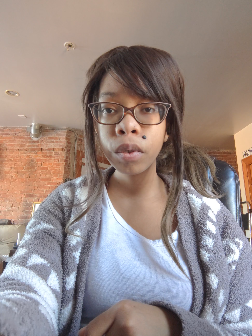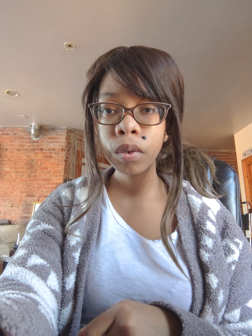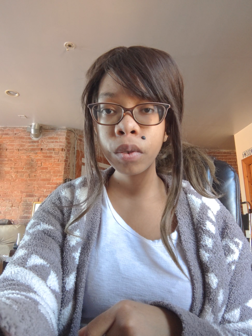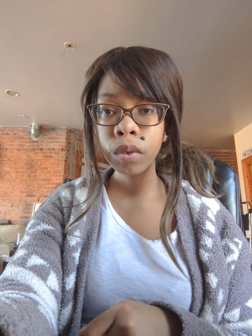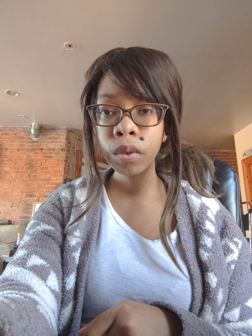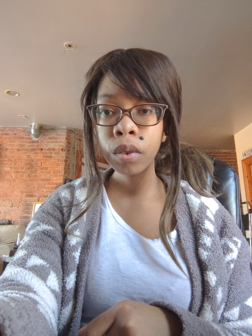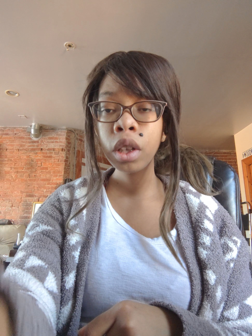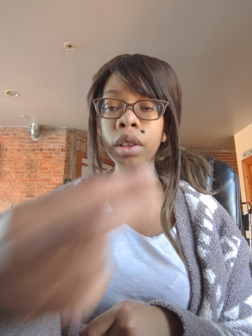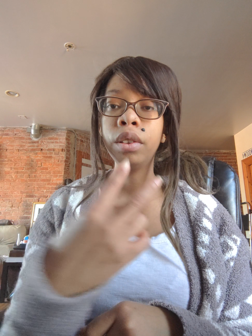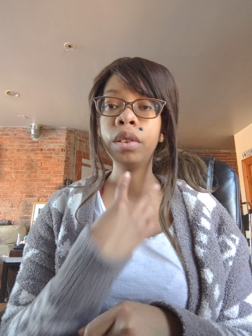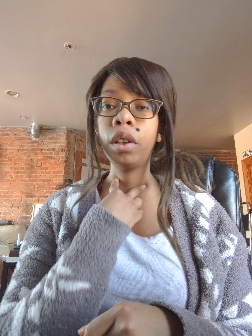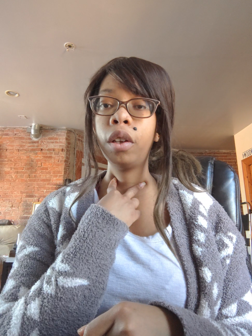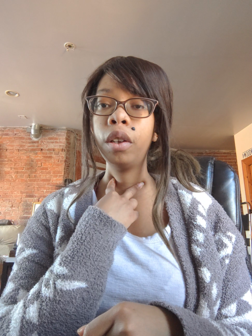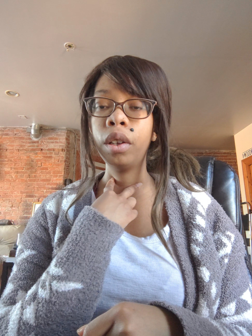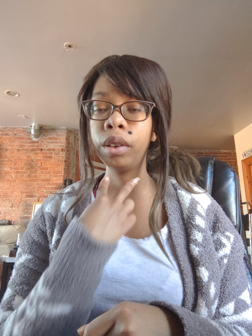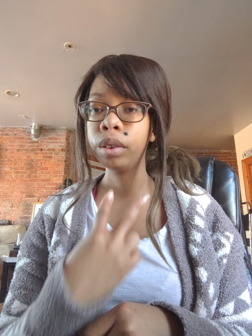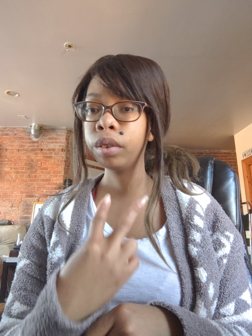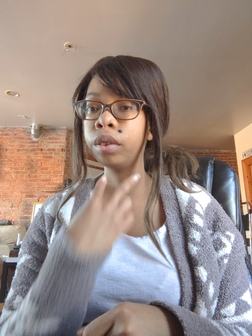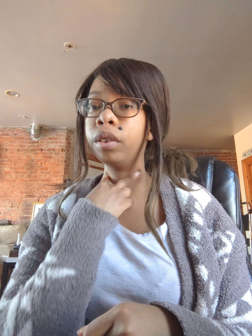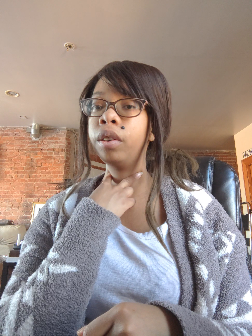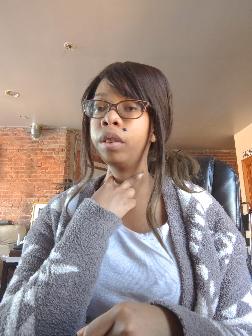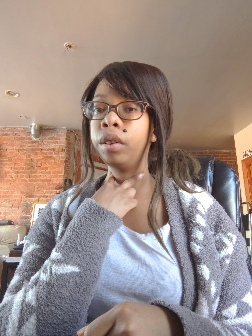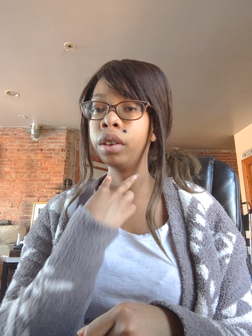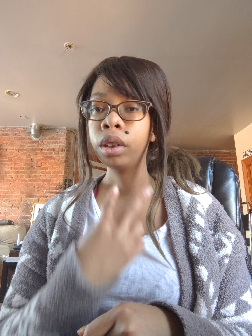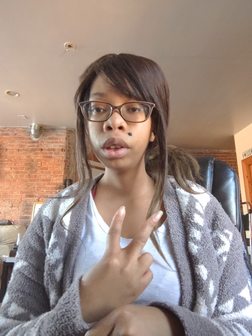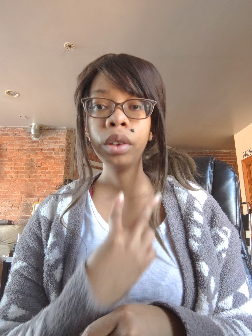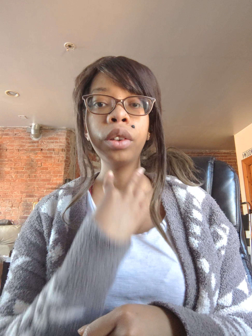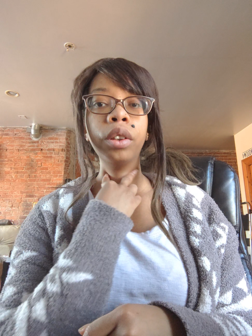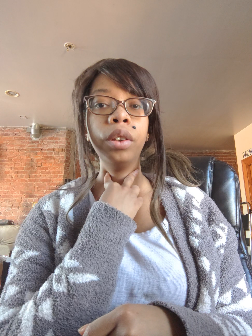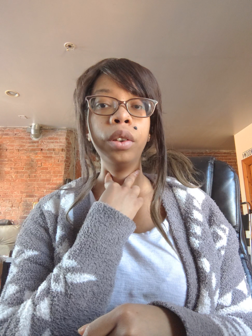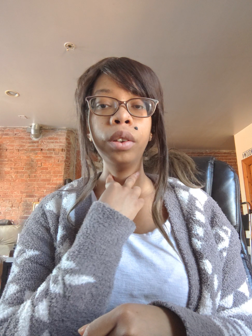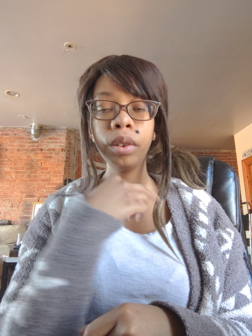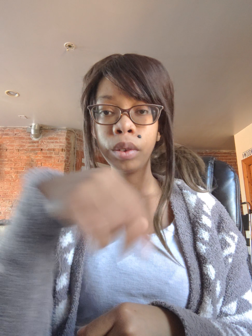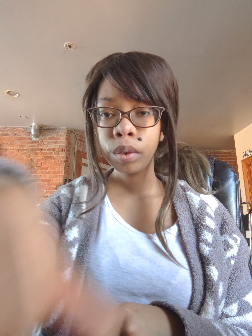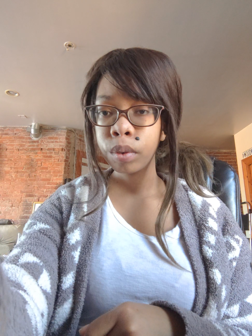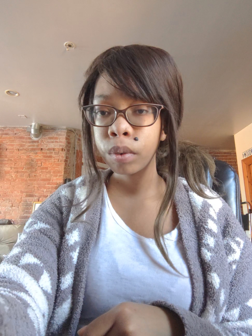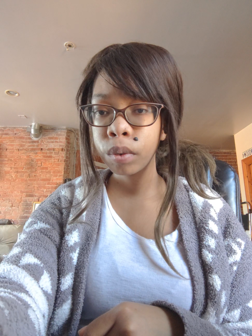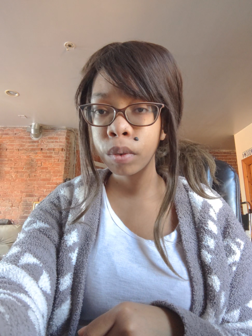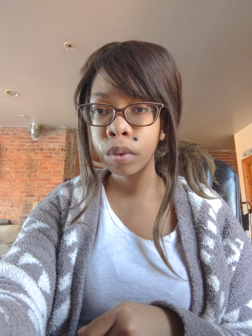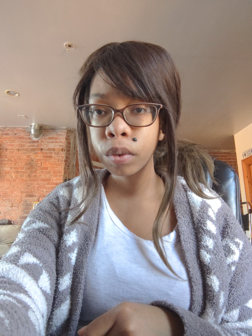stuck